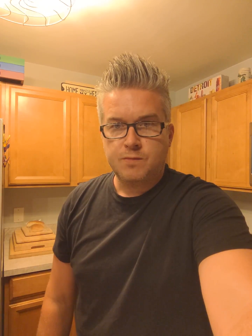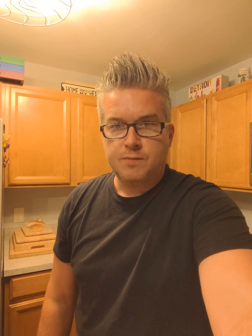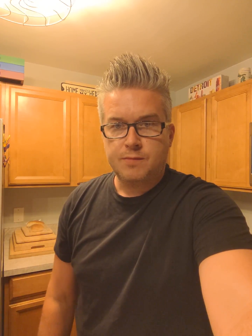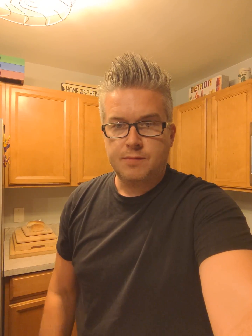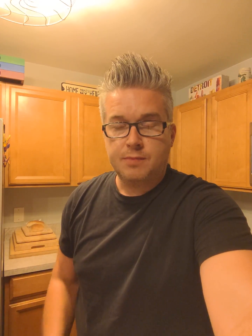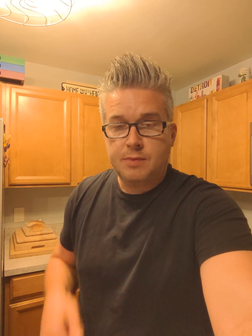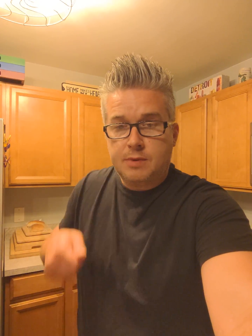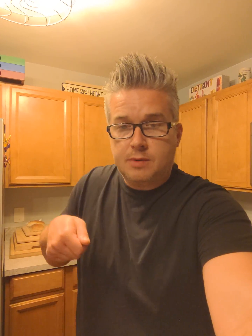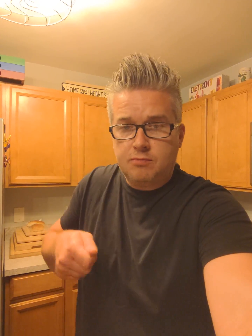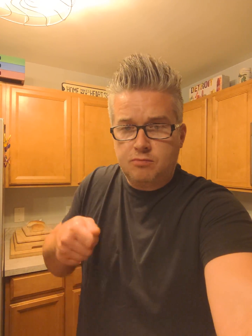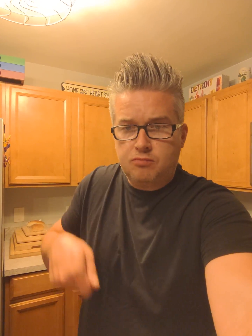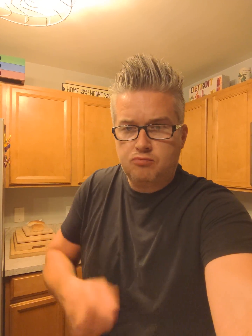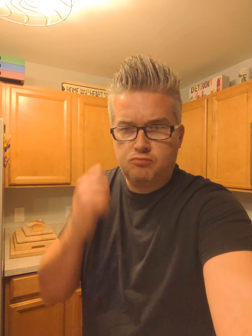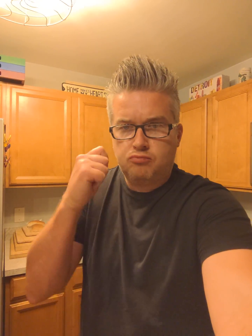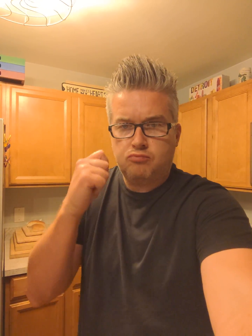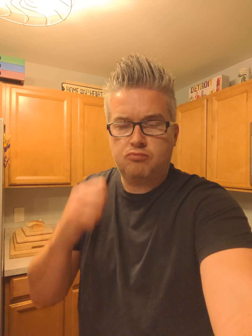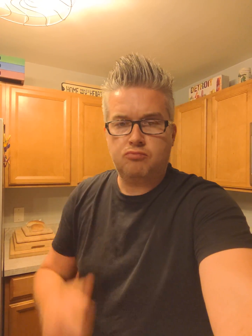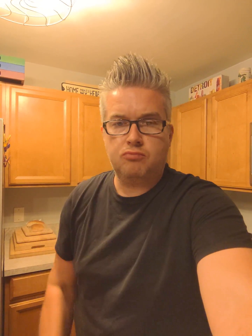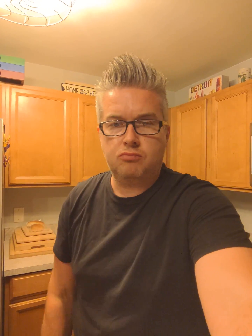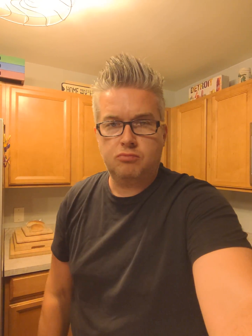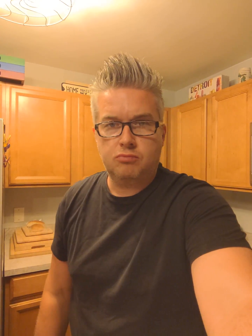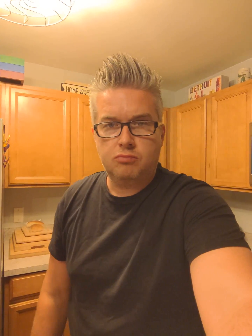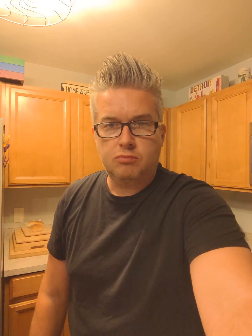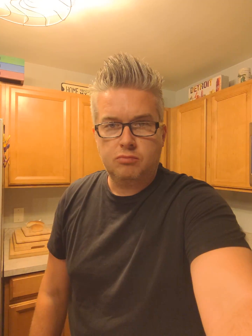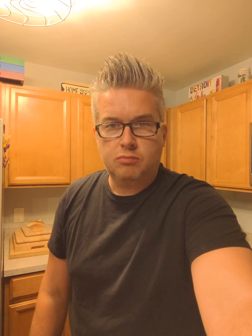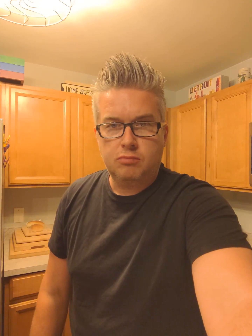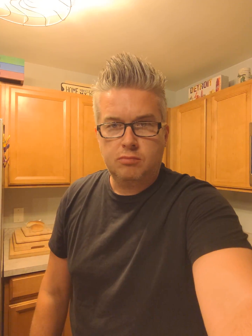shovel